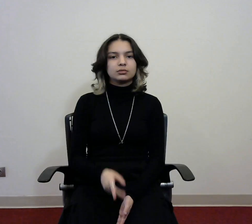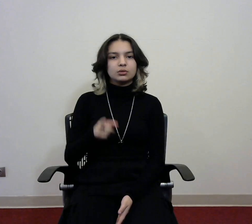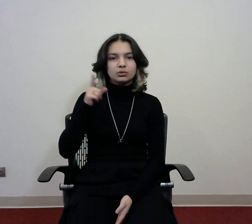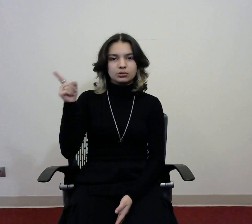O